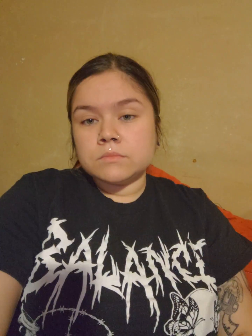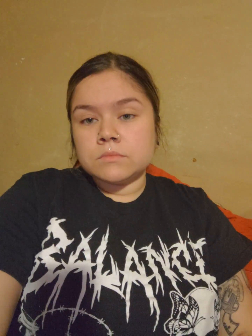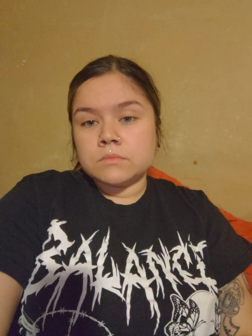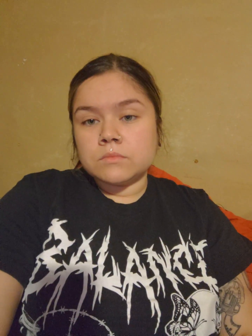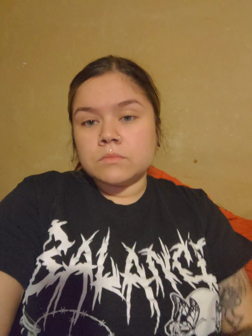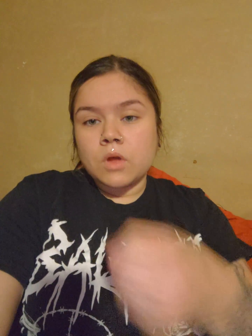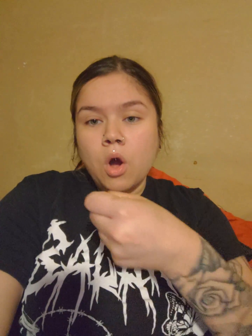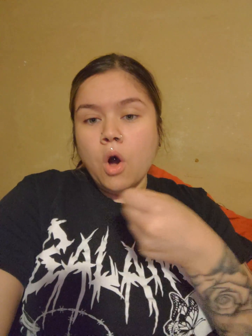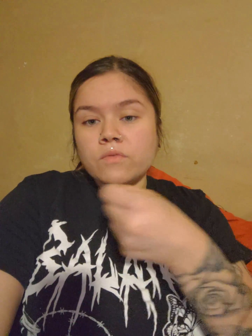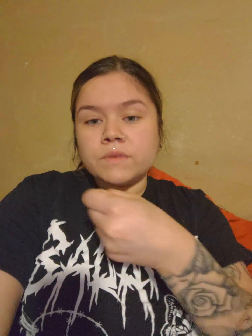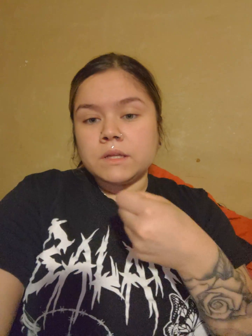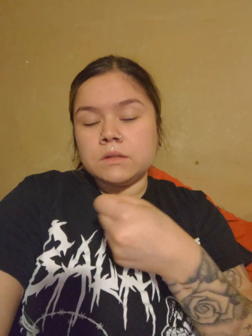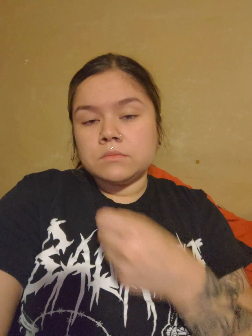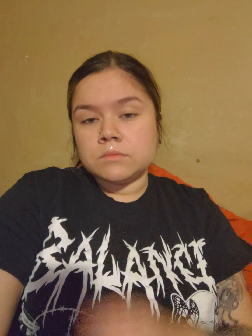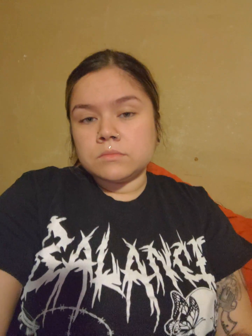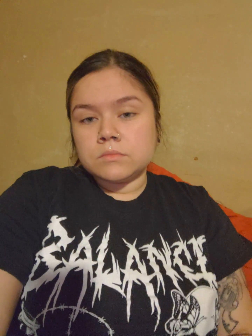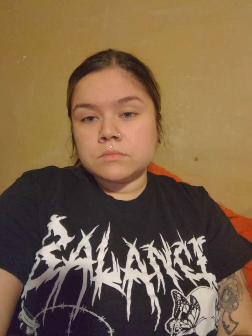coffee